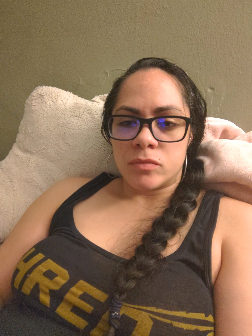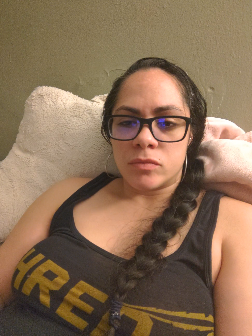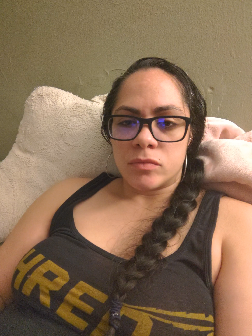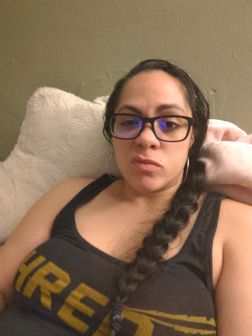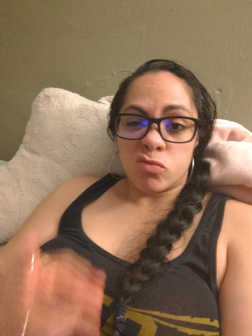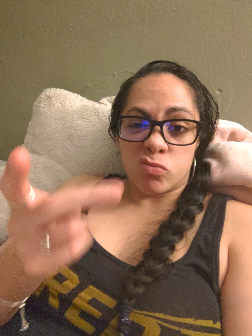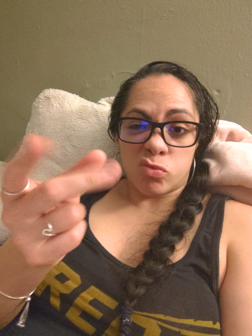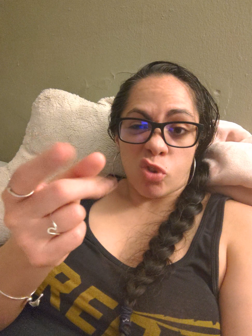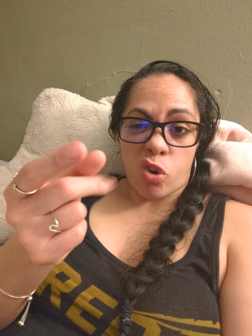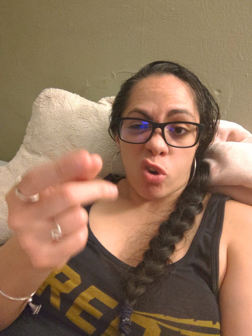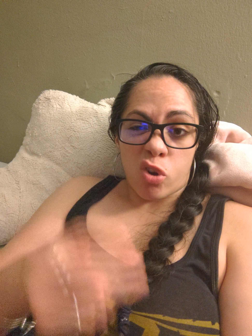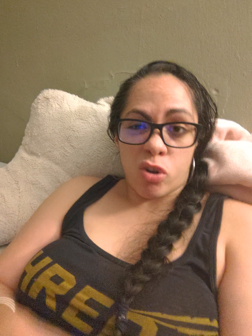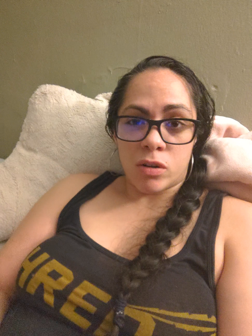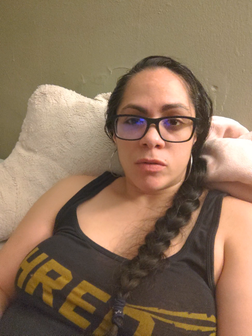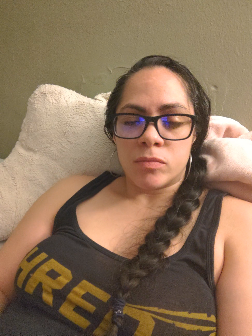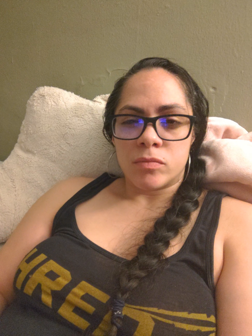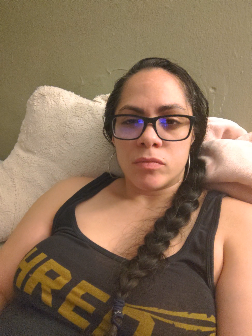dog